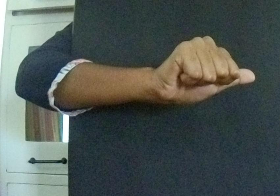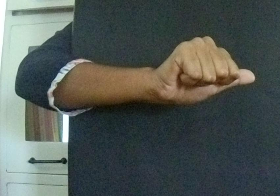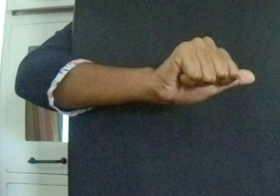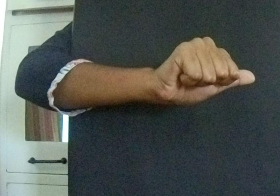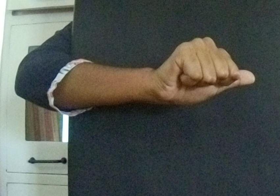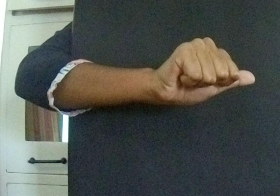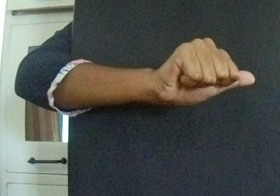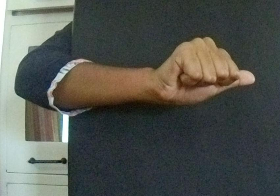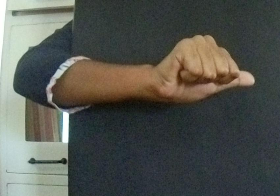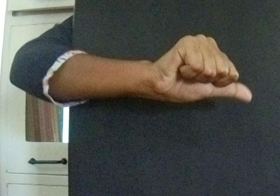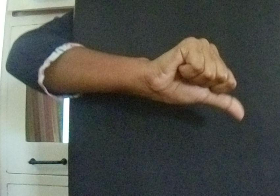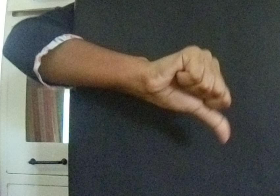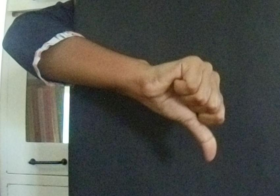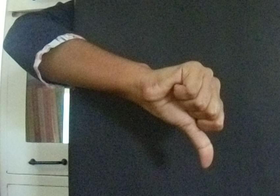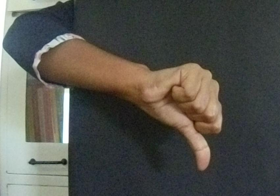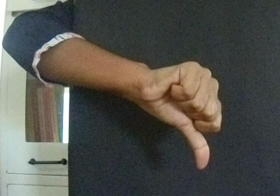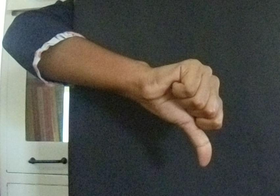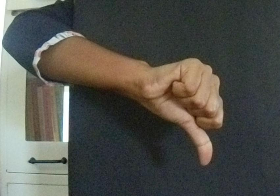lose